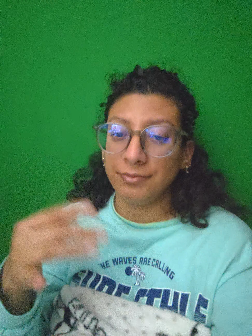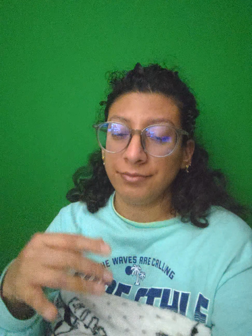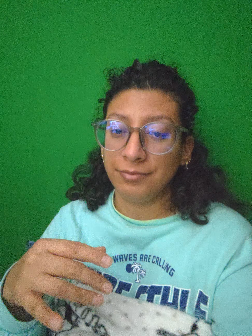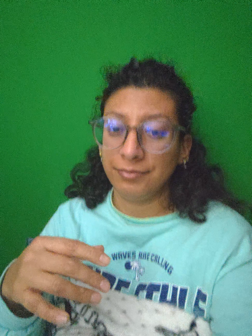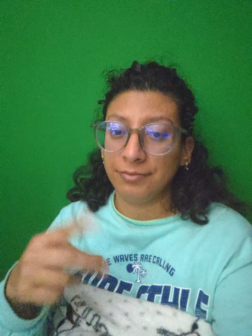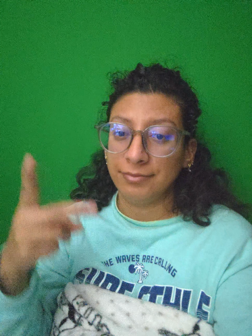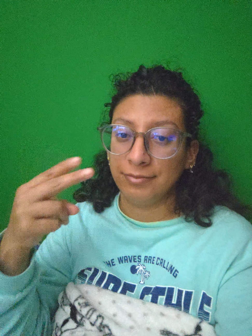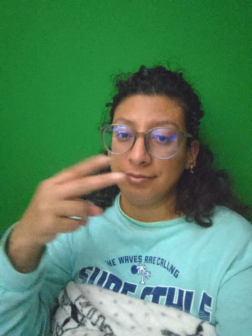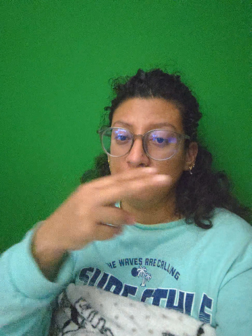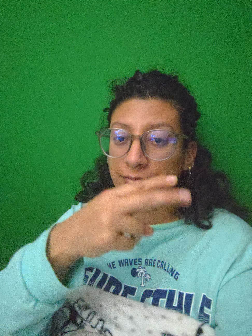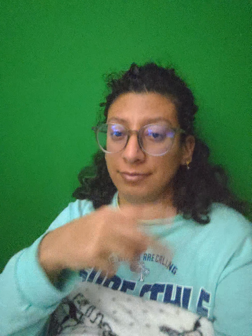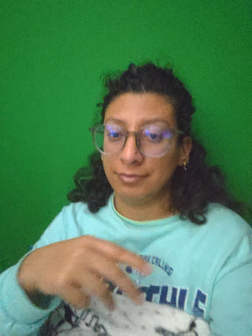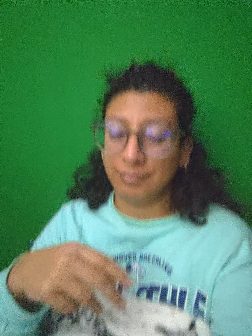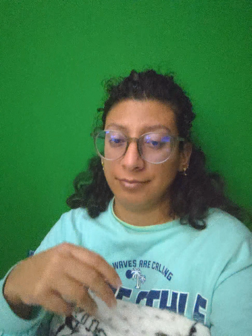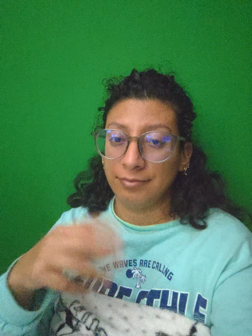scissors